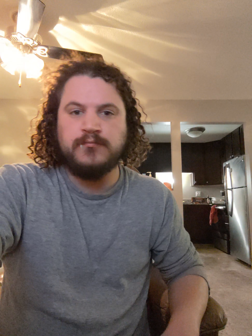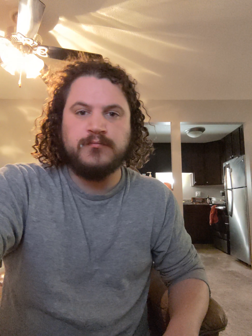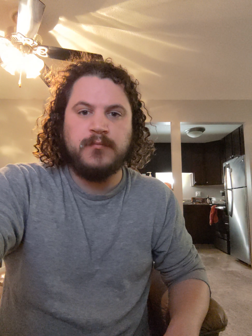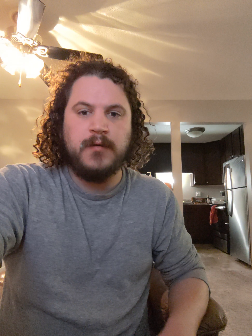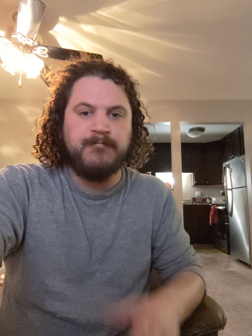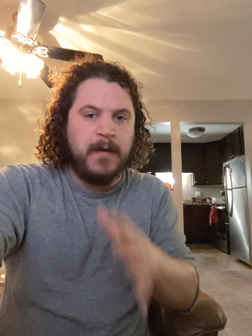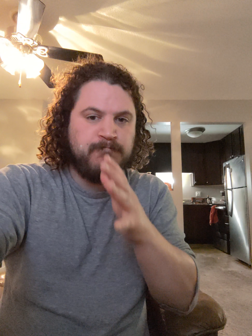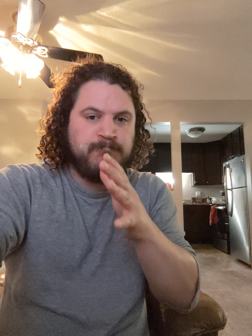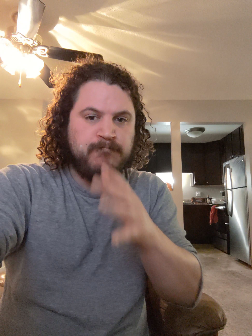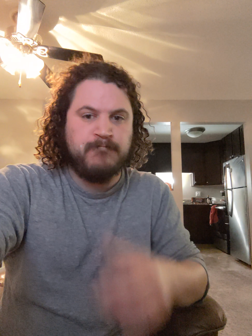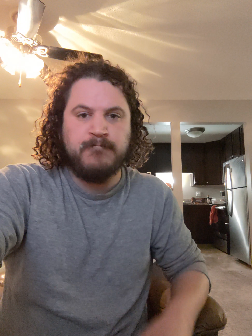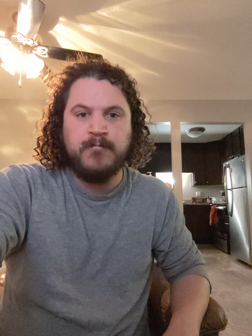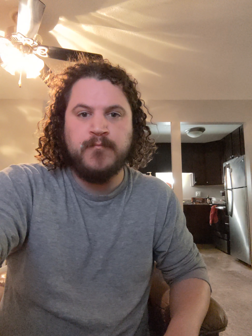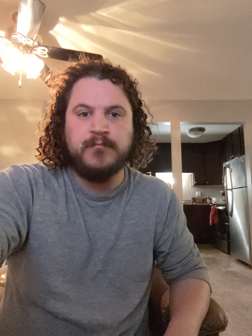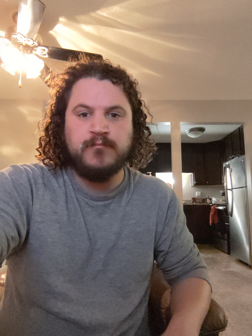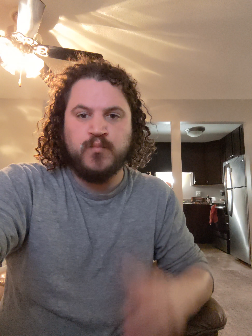mom